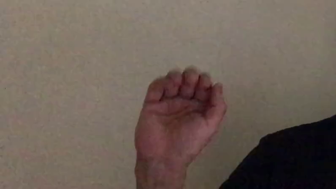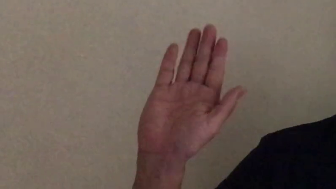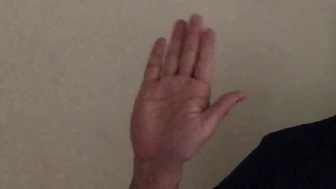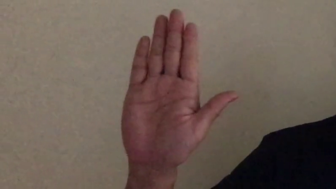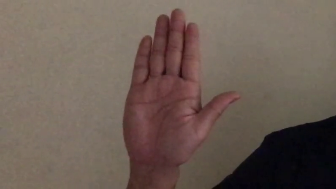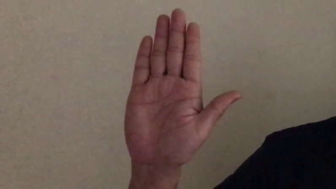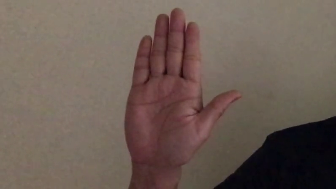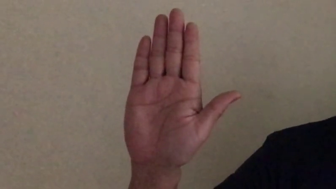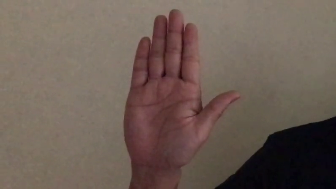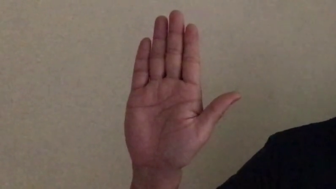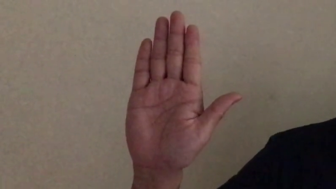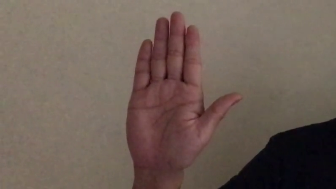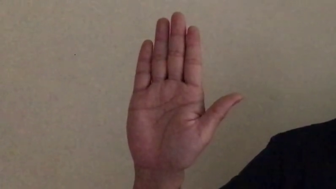छ